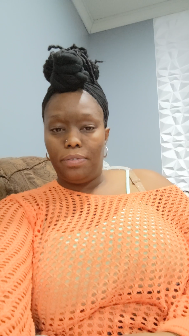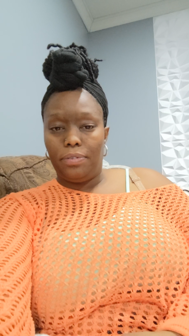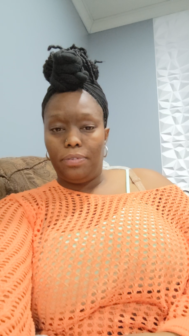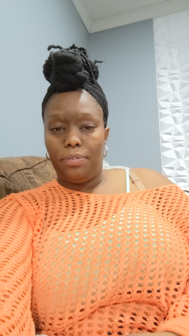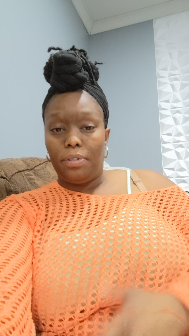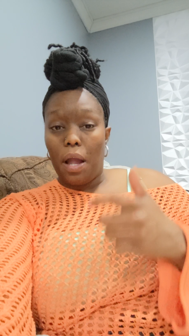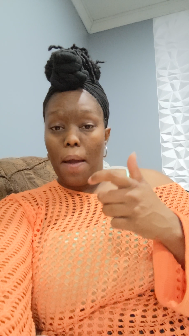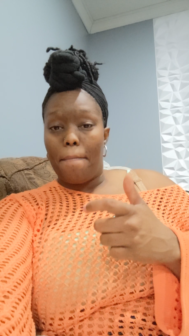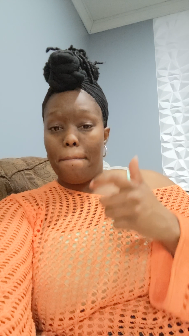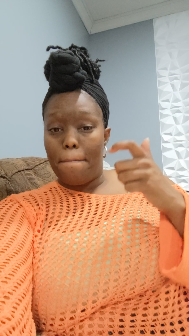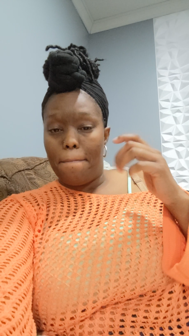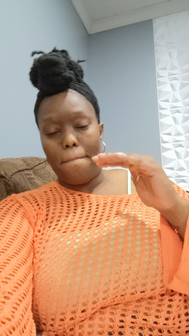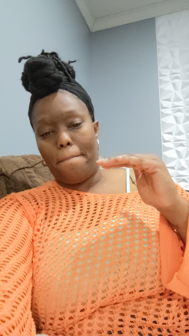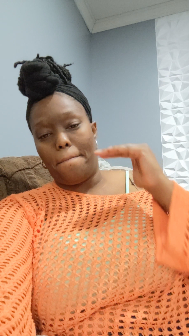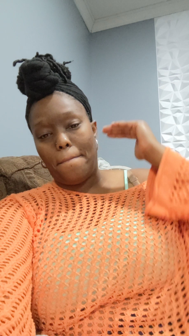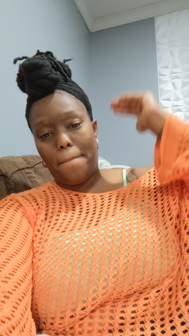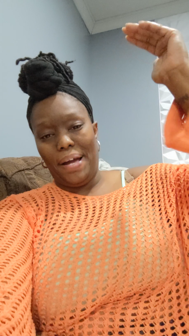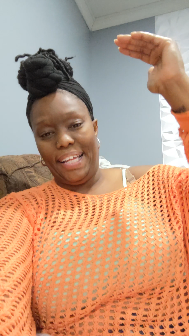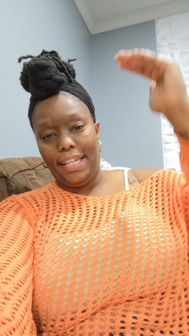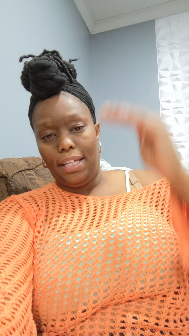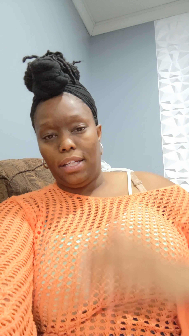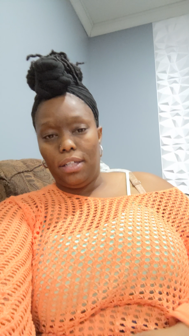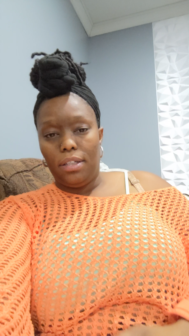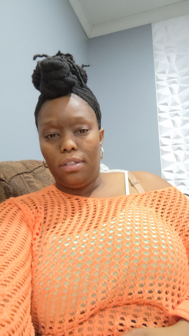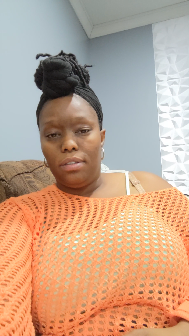big